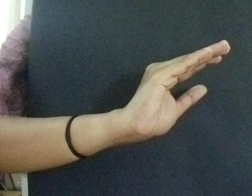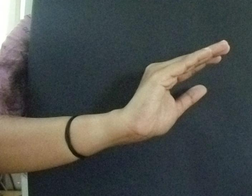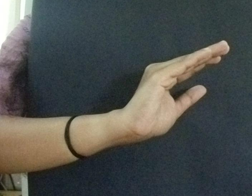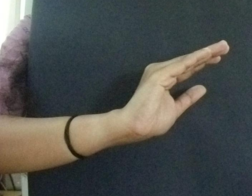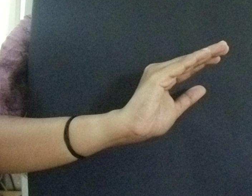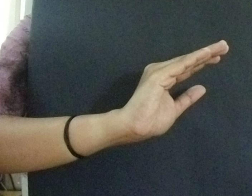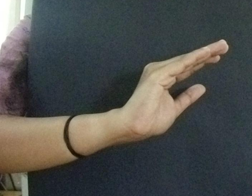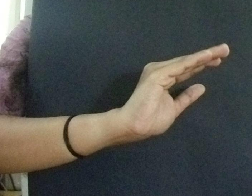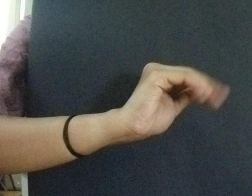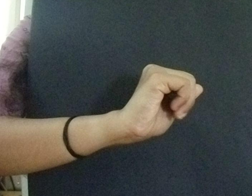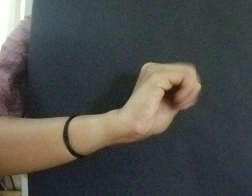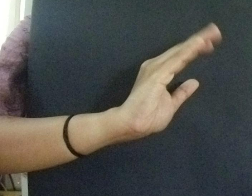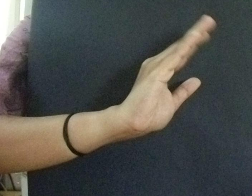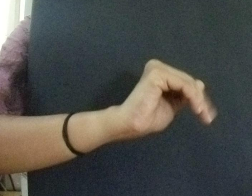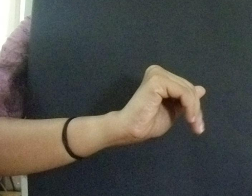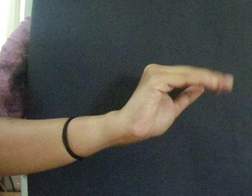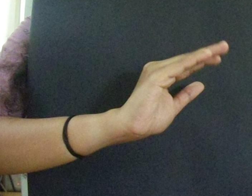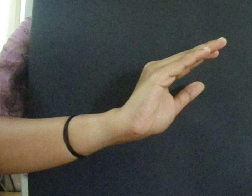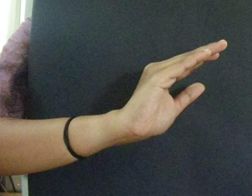call